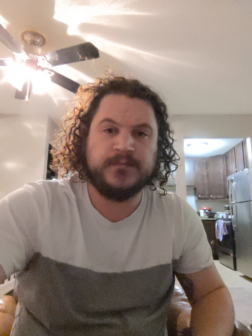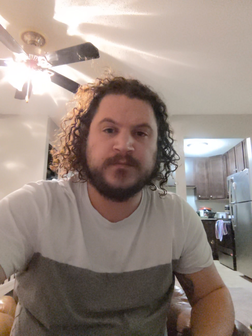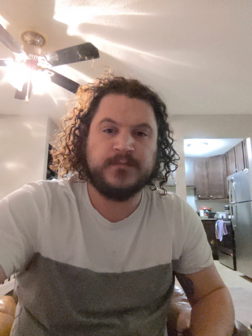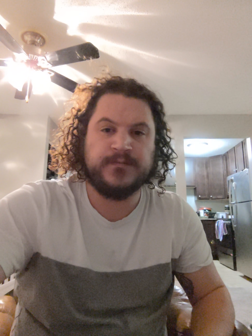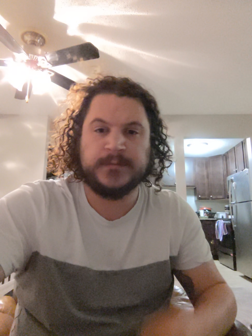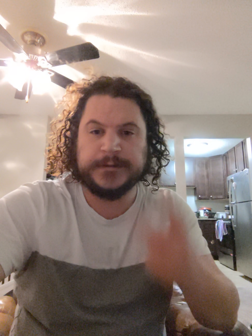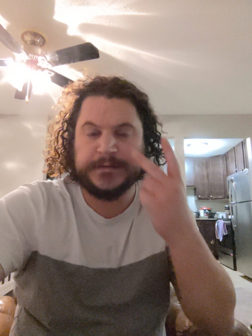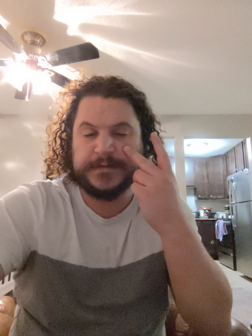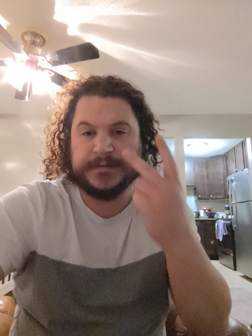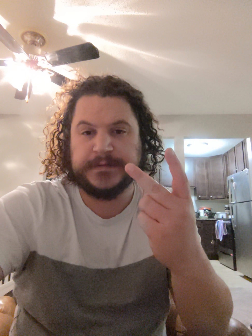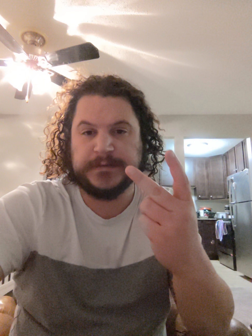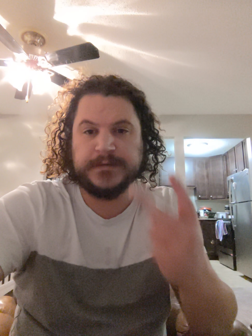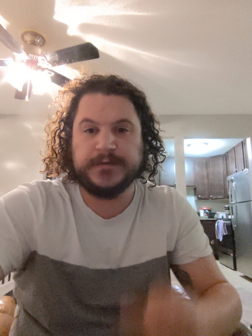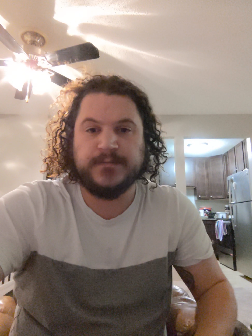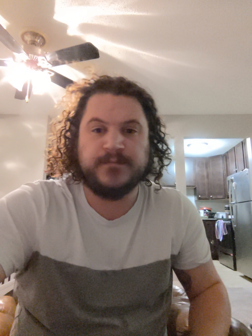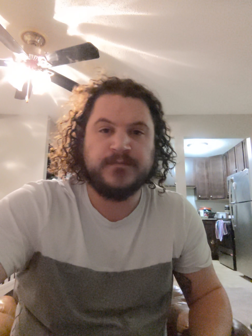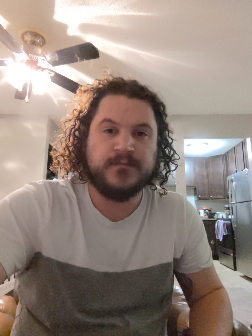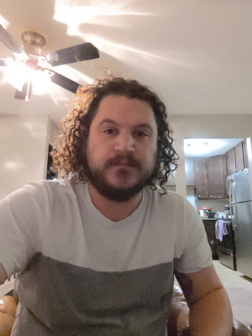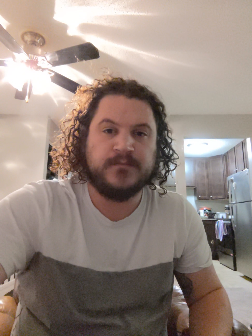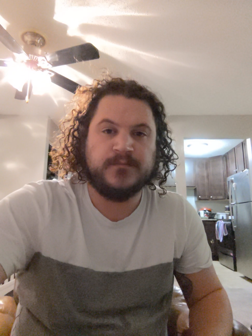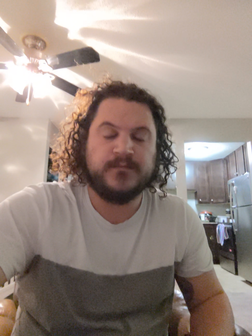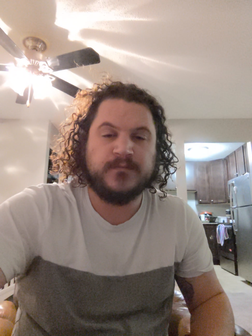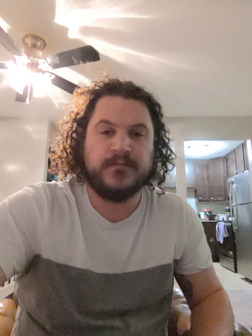see